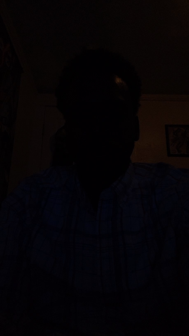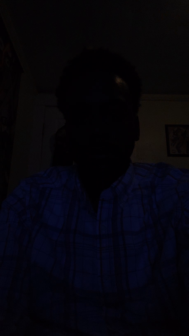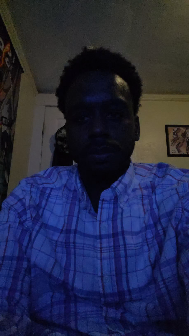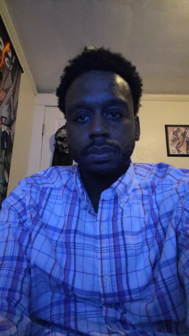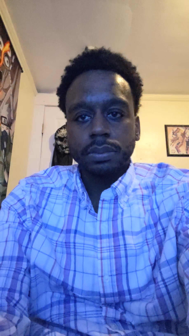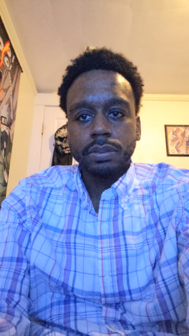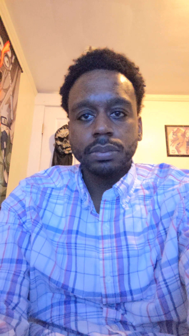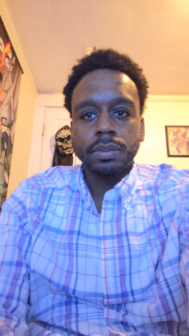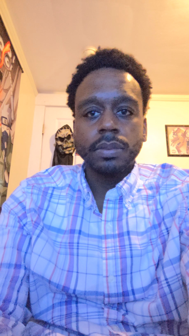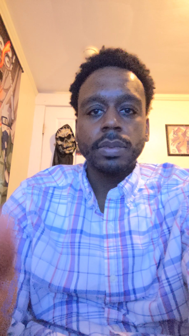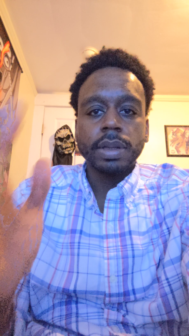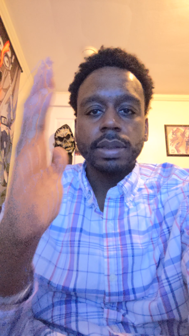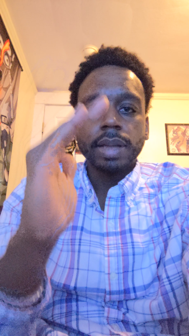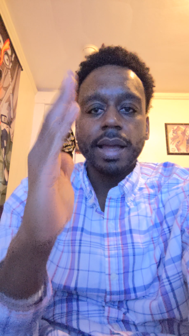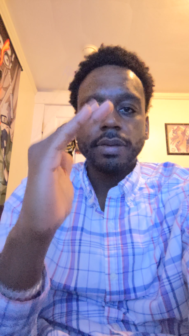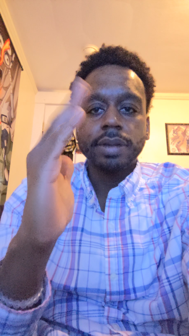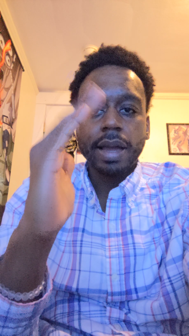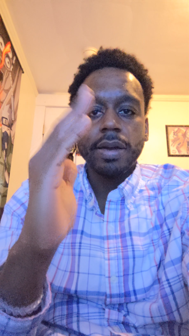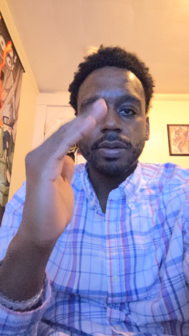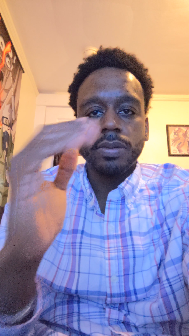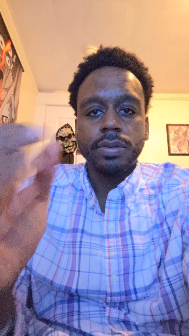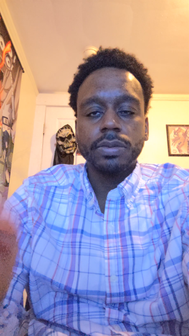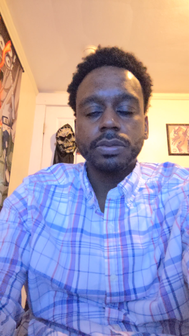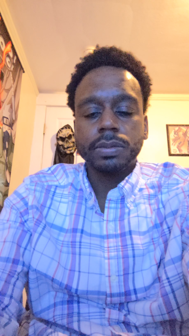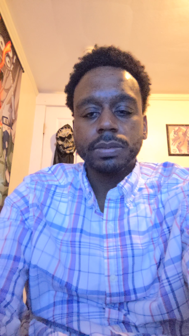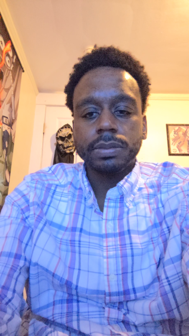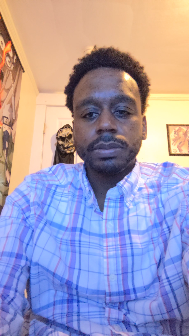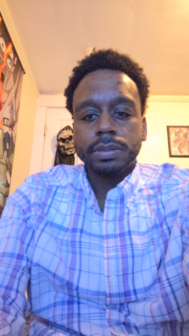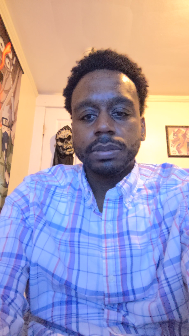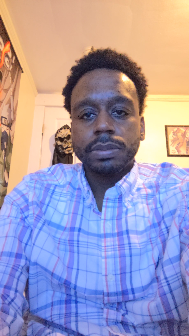downtown